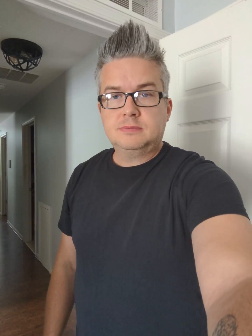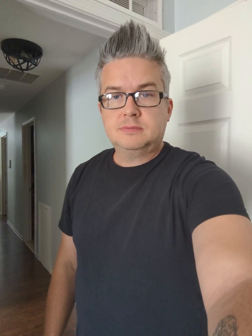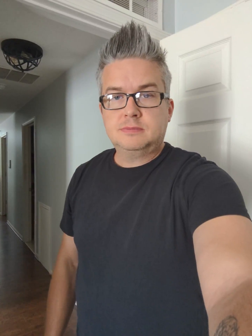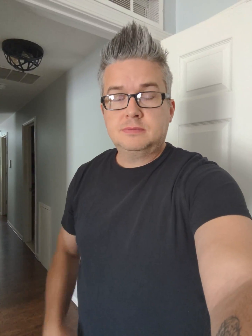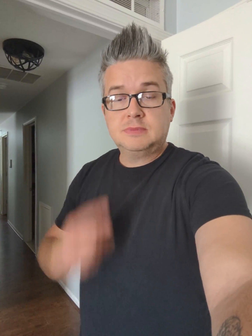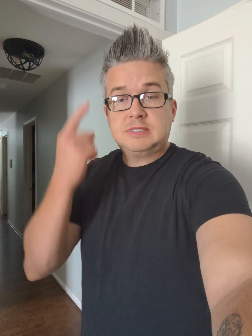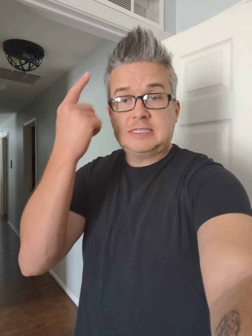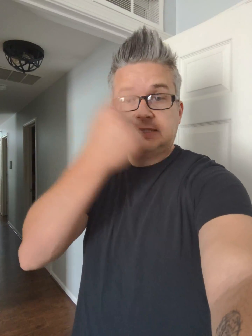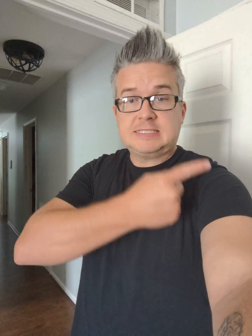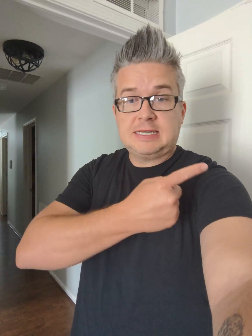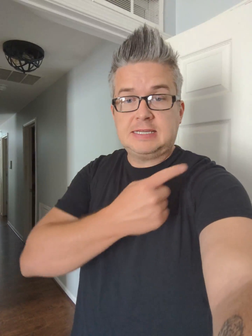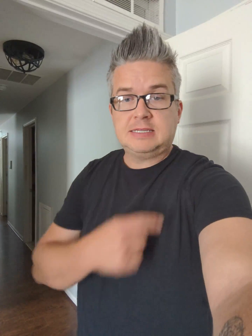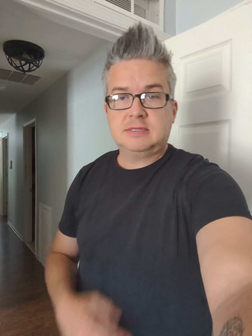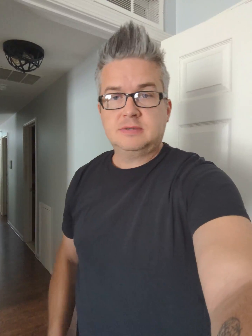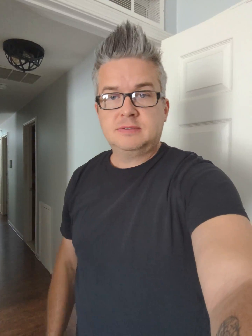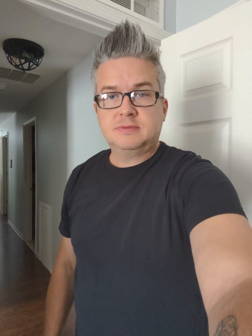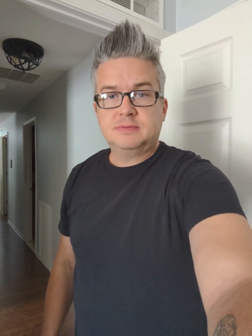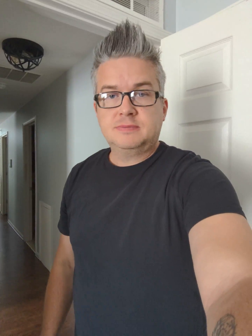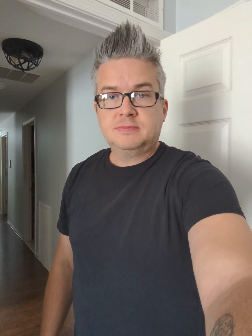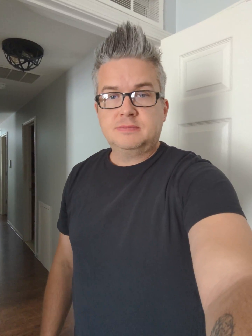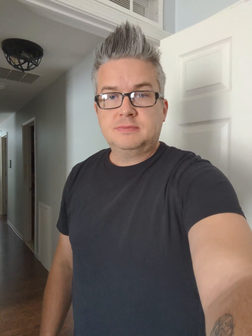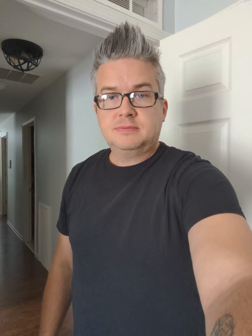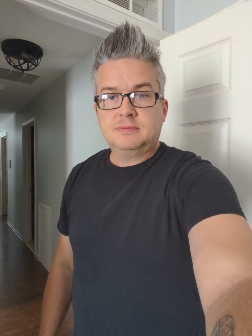day